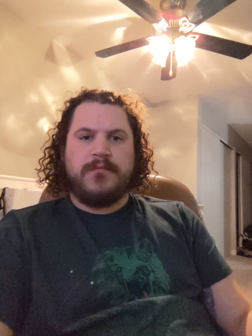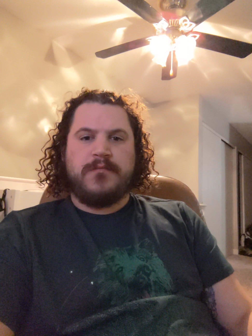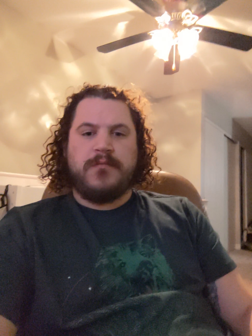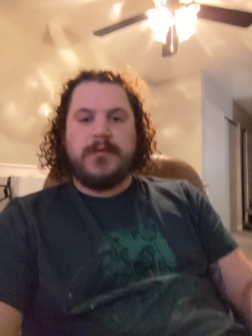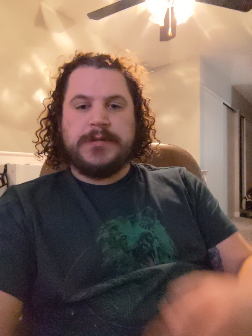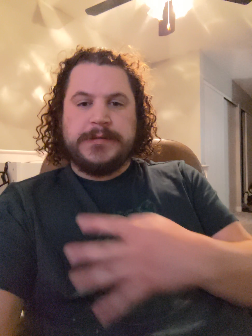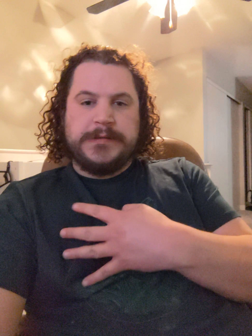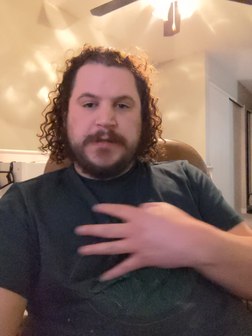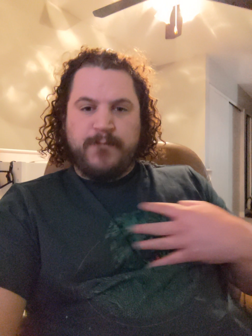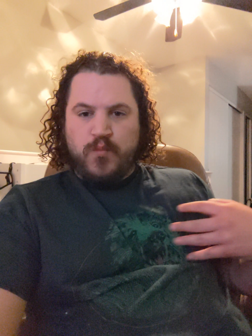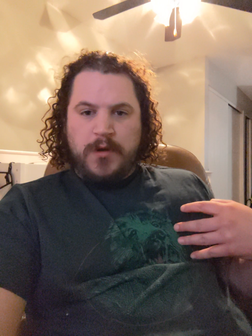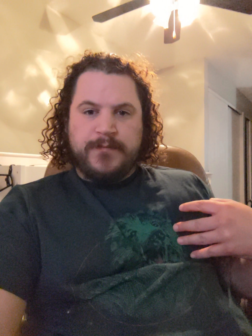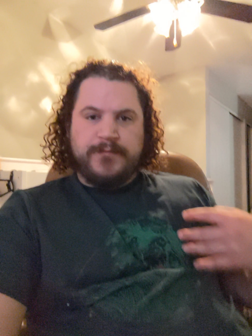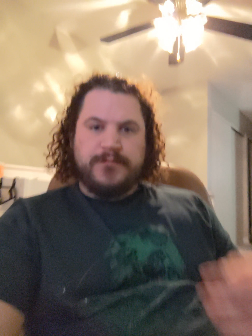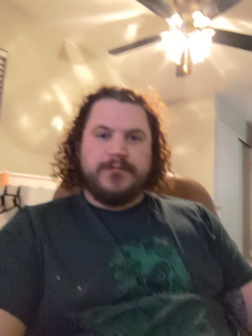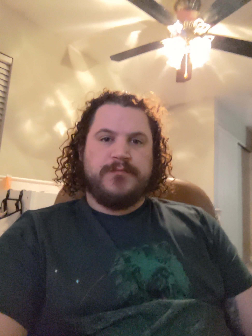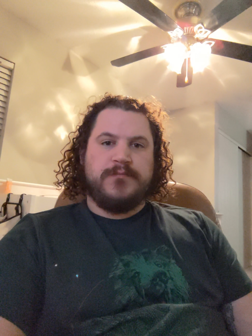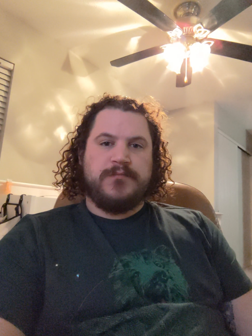zebra